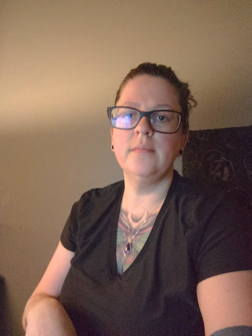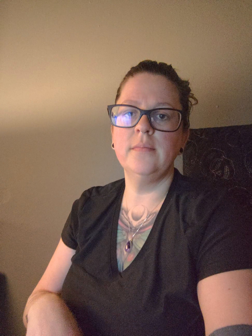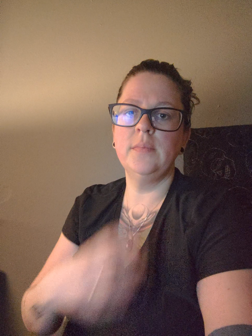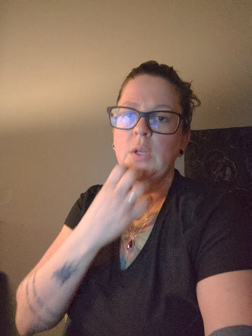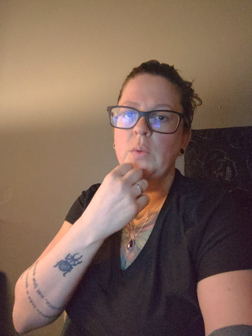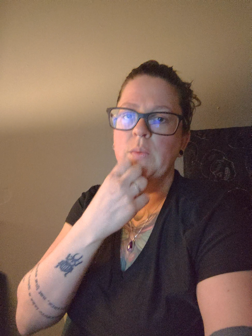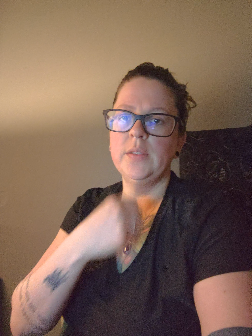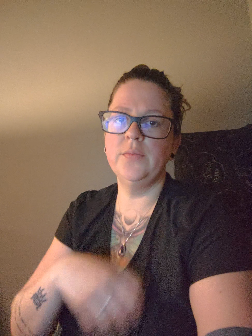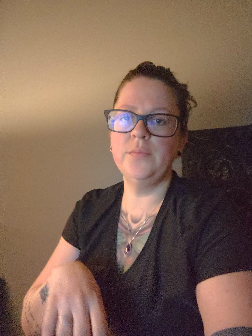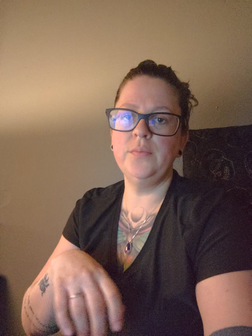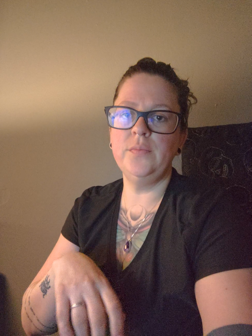underwear